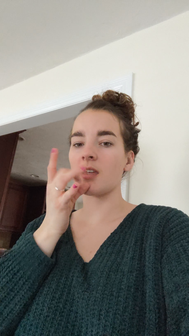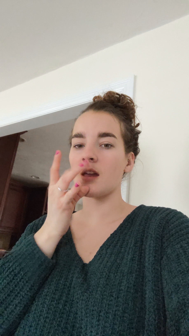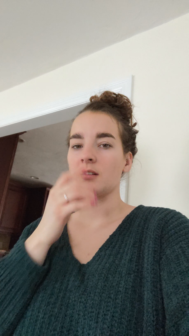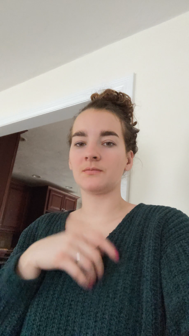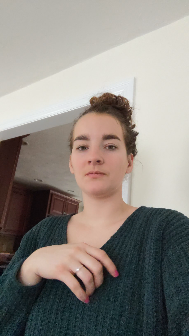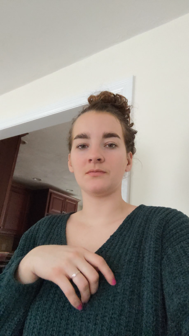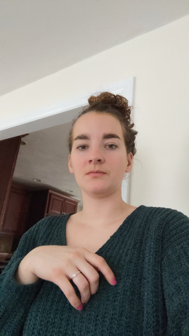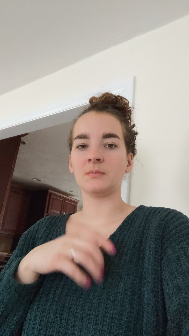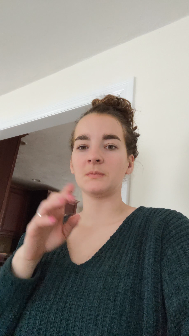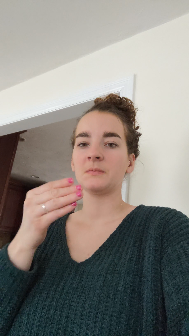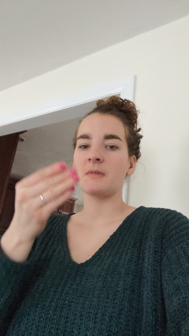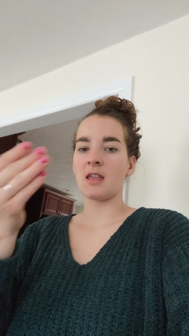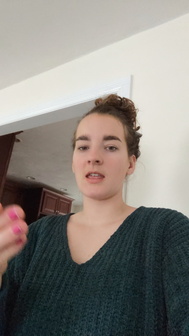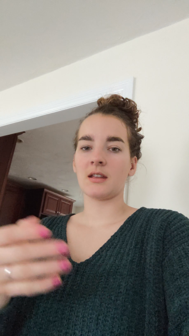buy